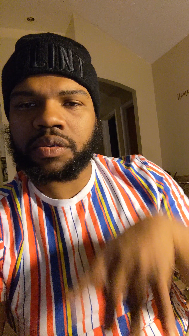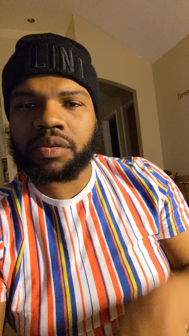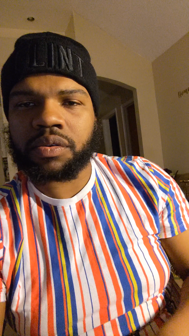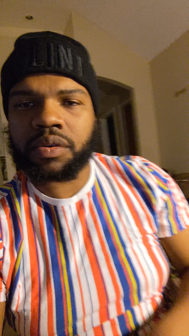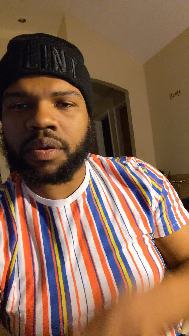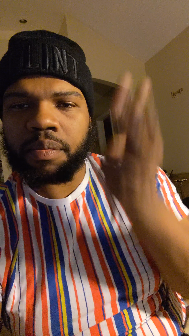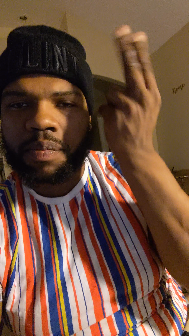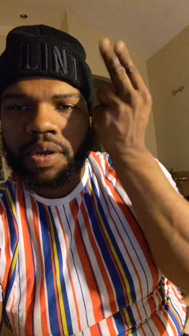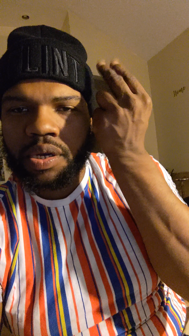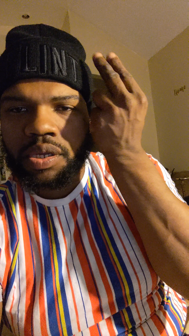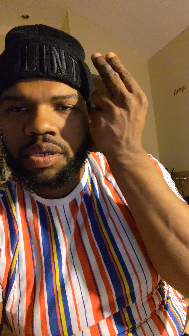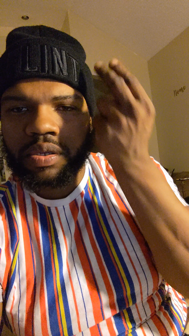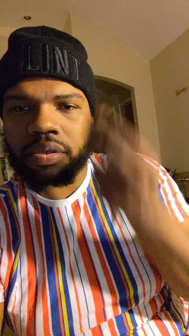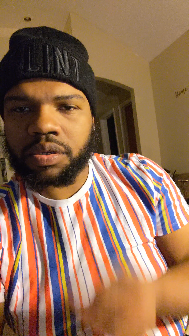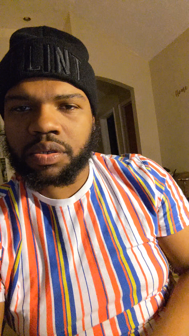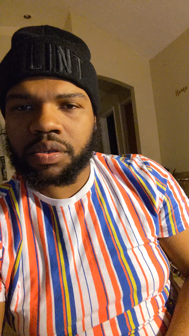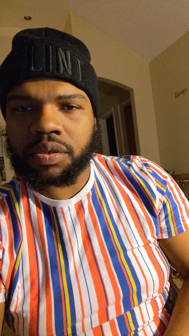bunny